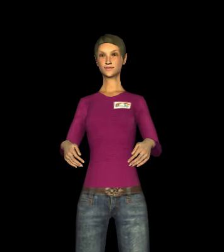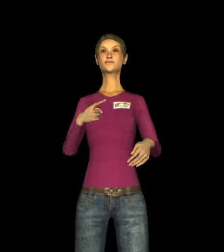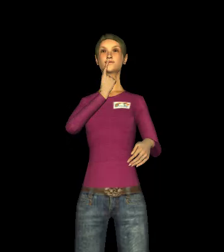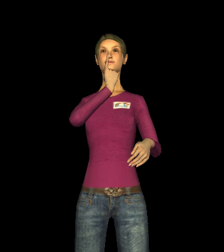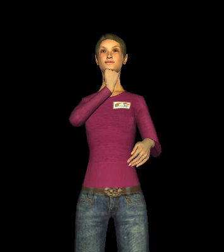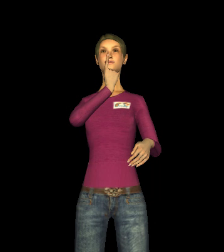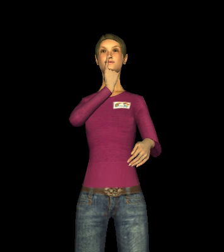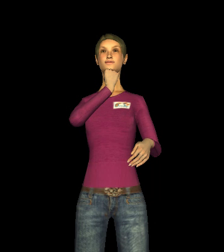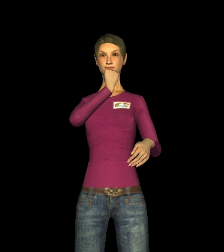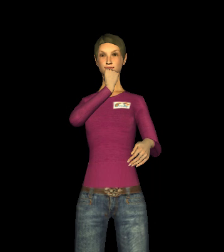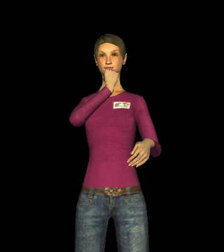أحمر